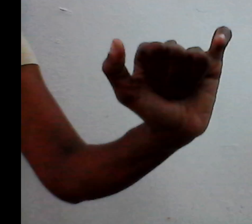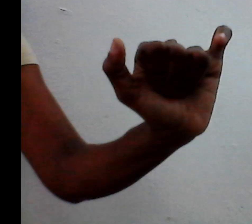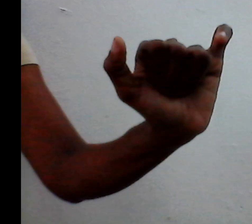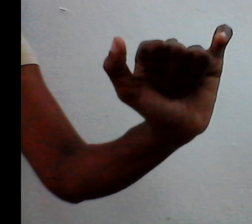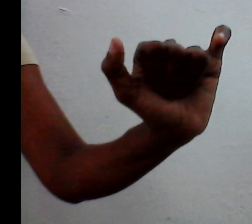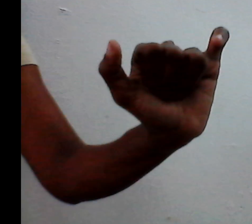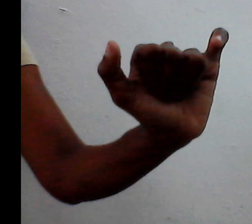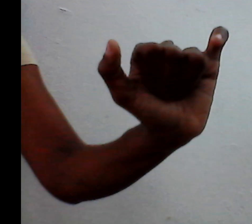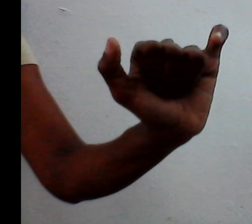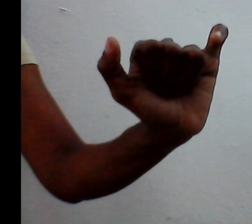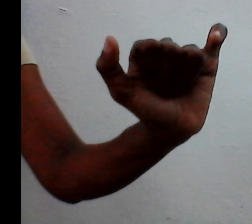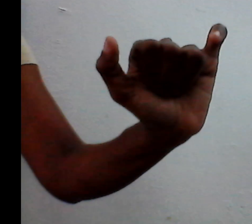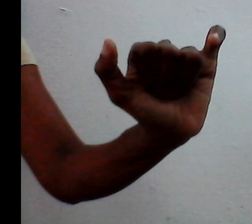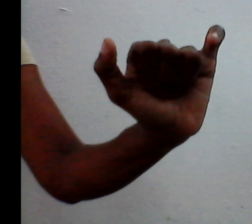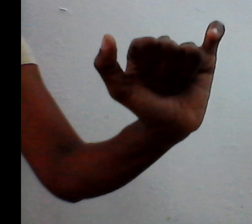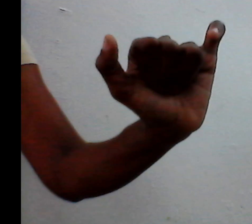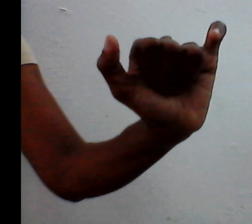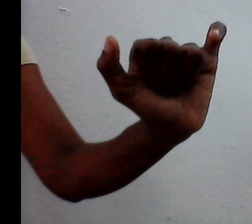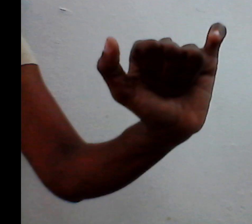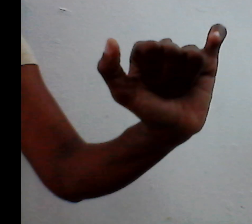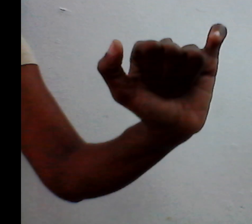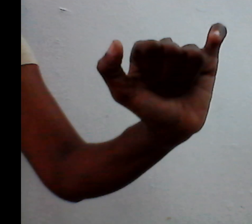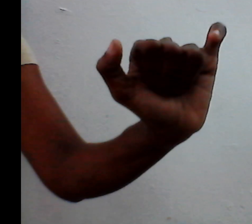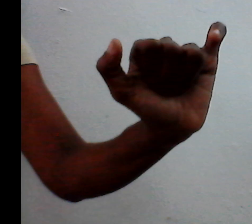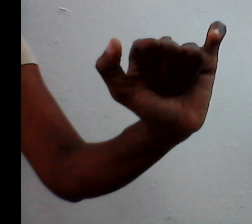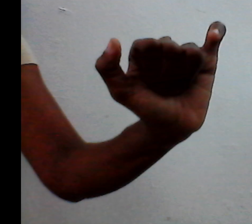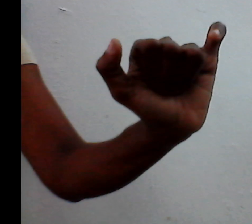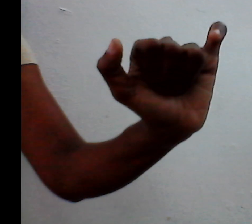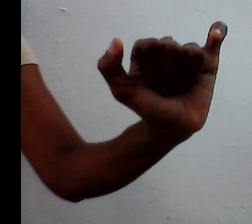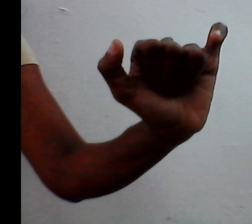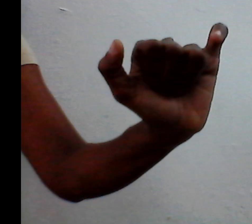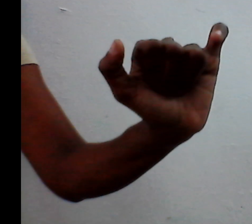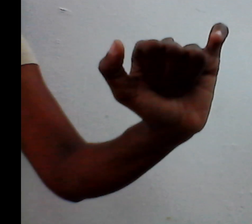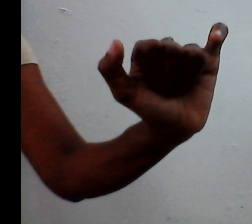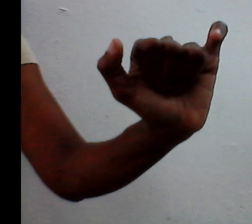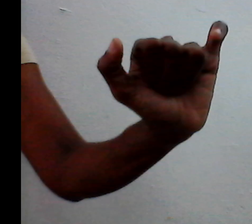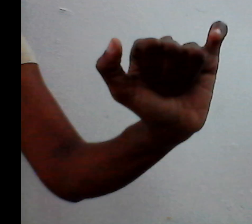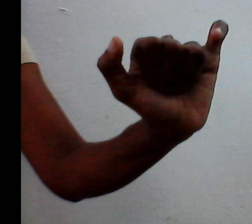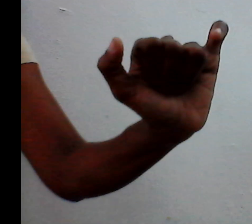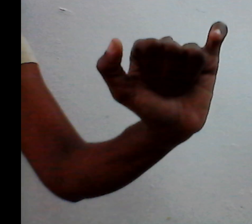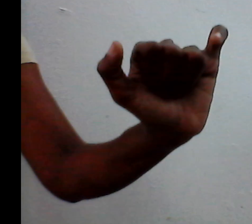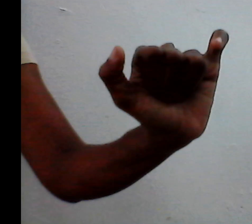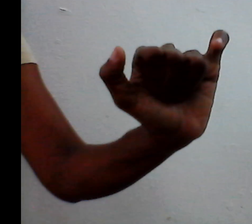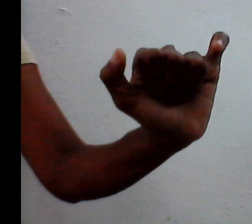ഋ